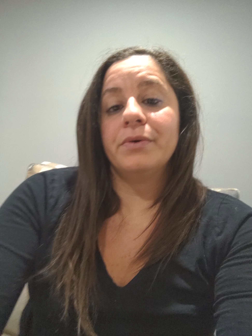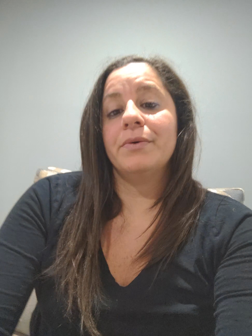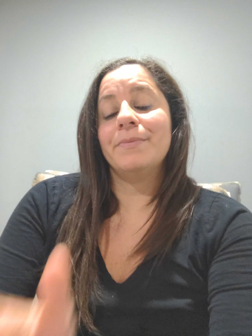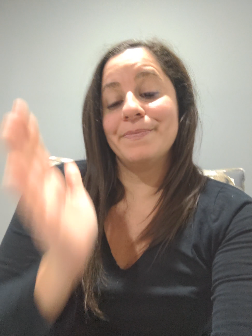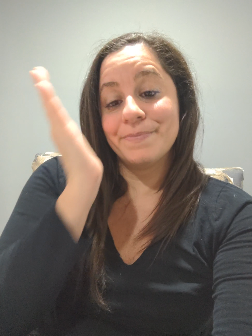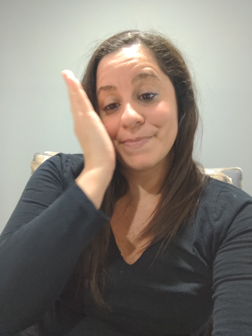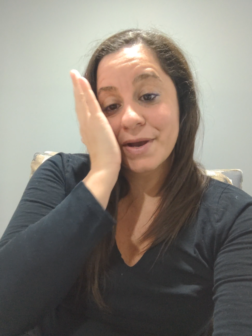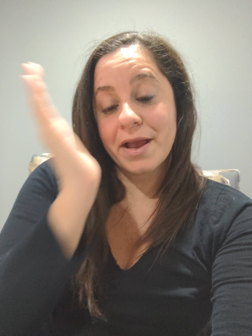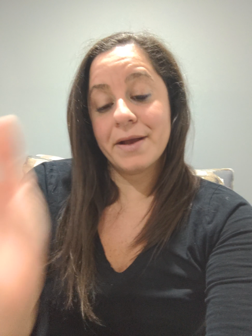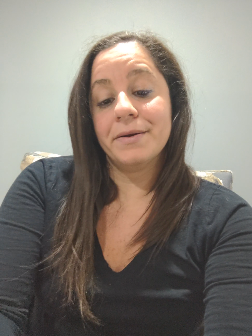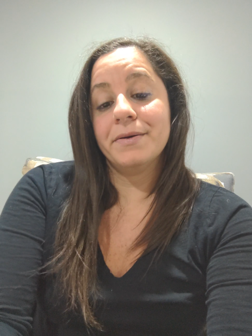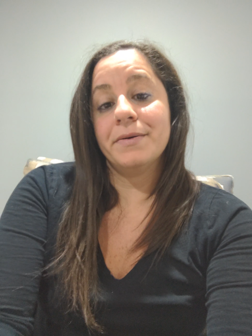bed